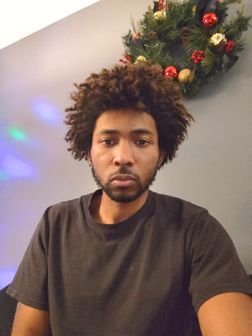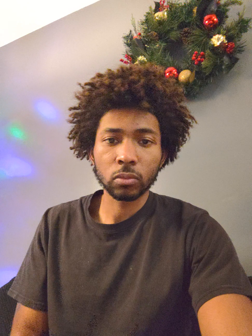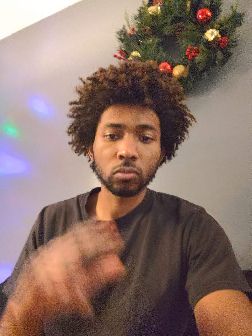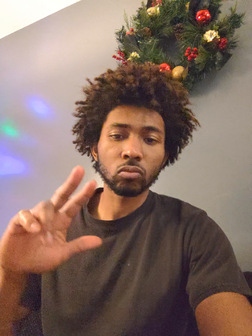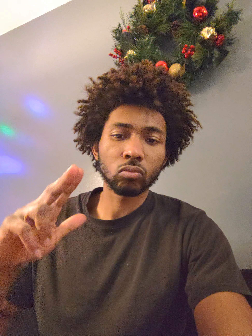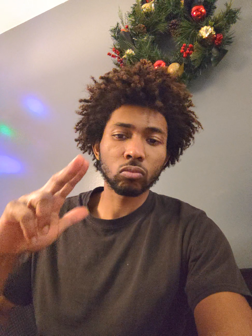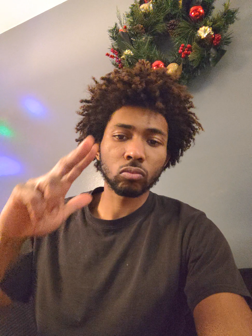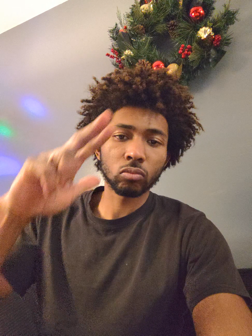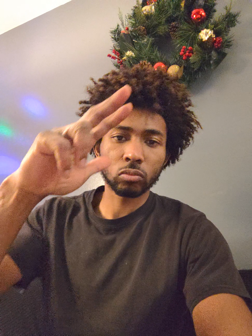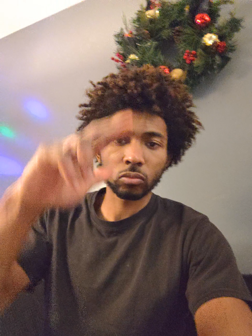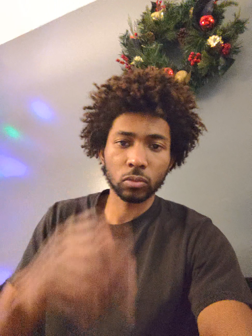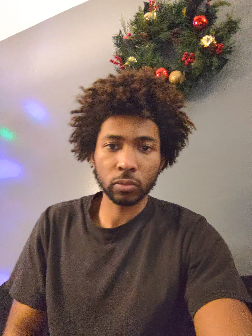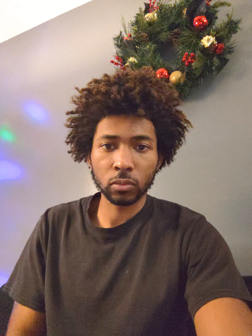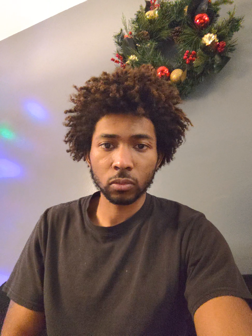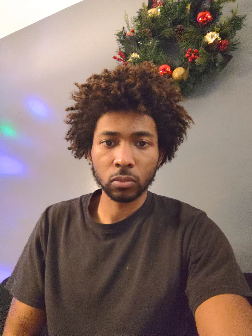helicopter